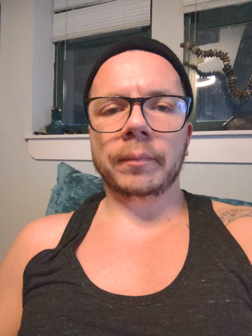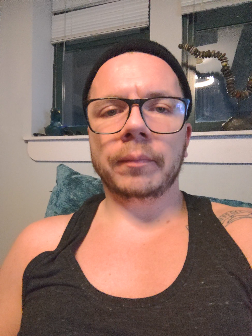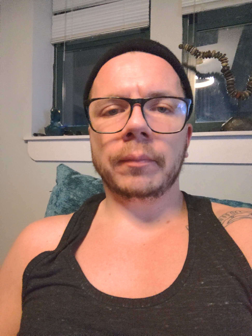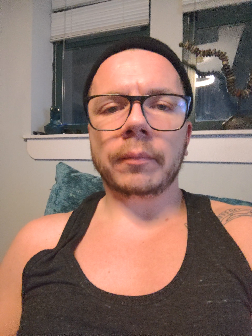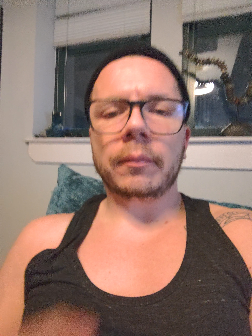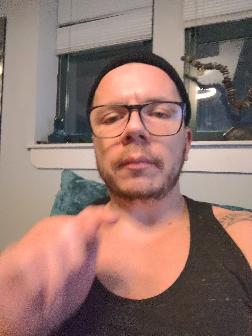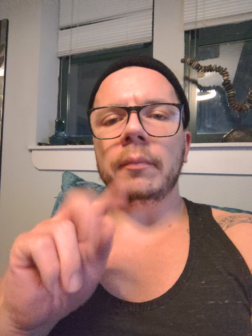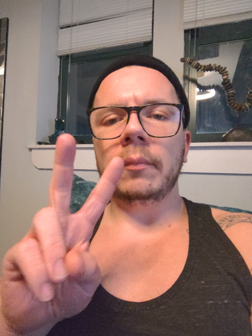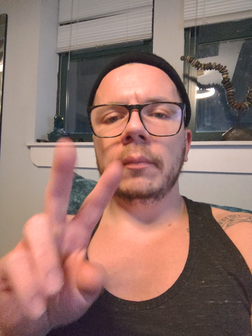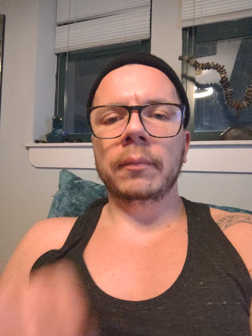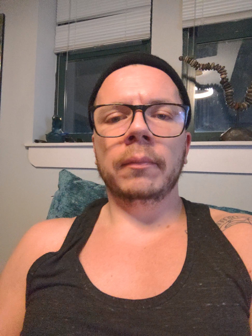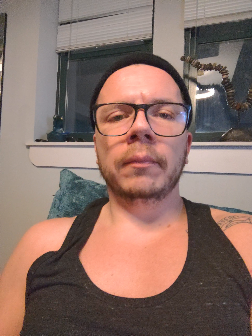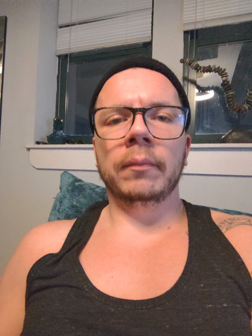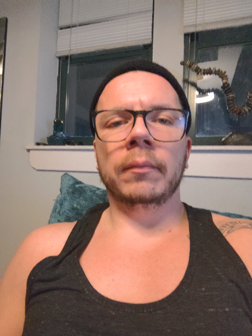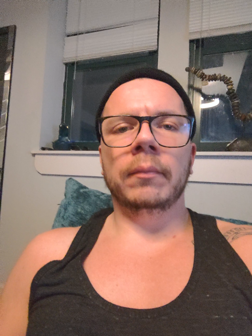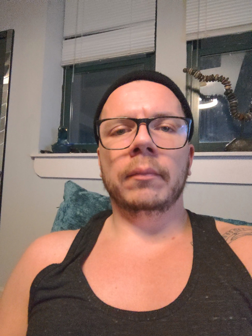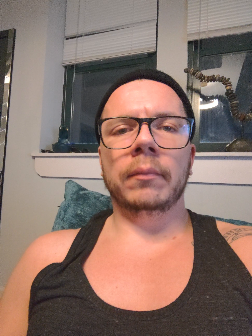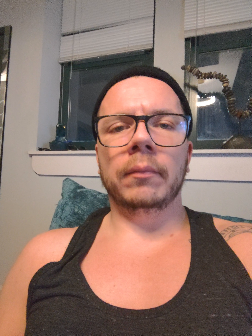TV